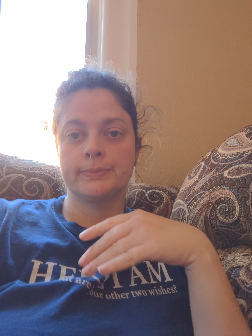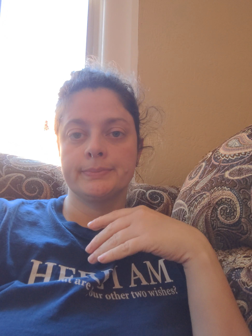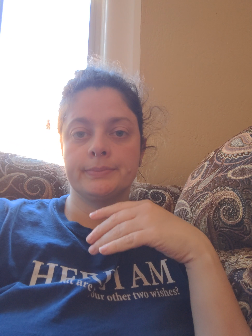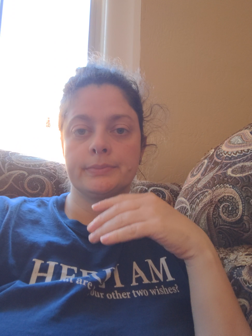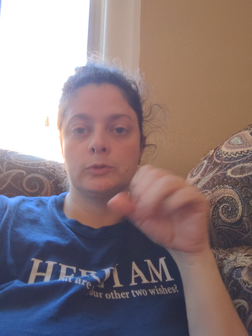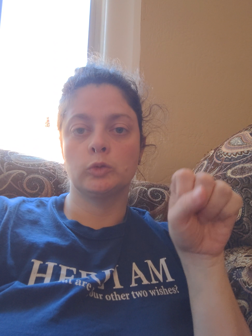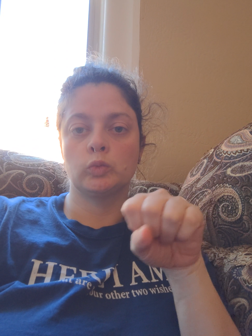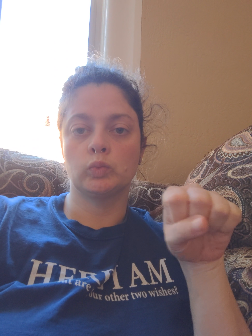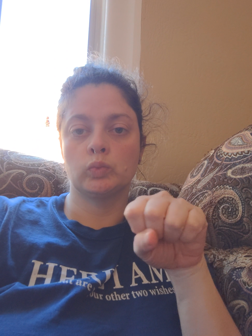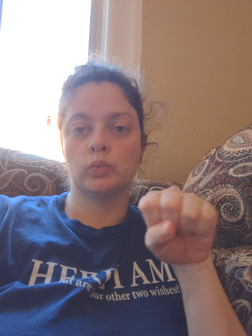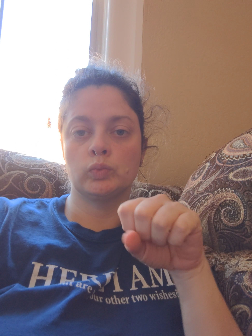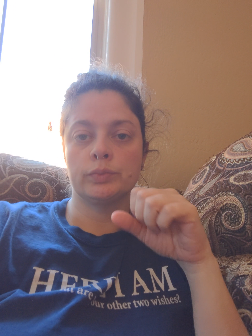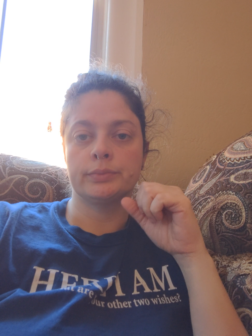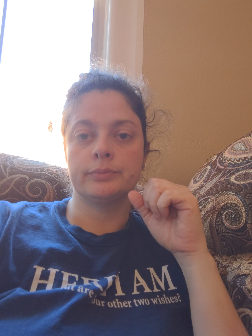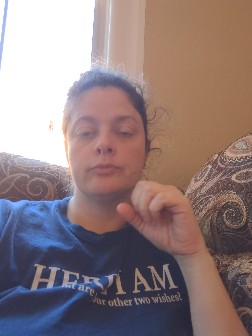shoe